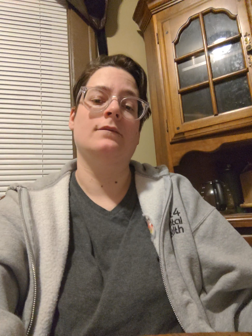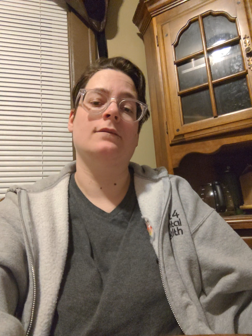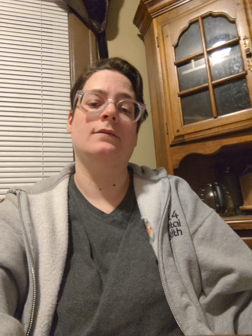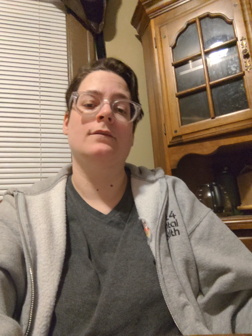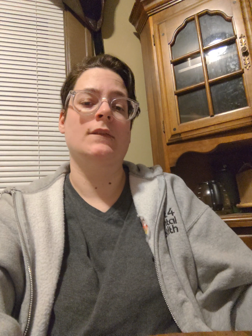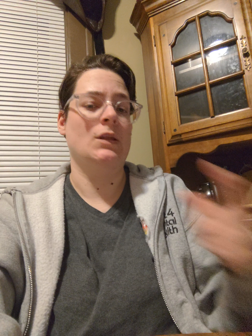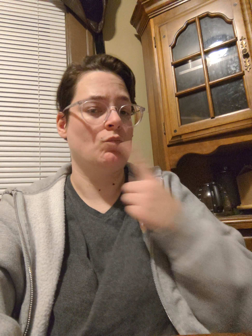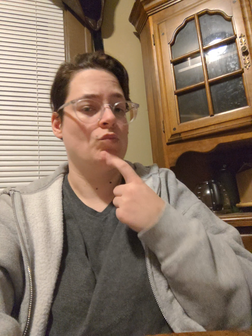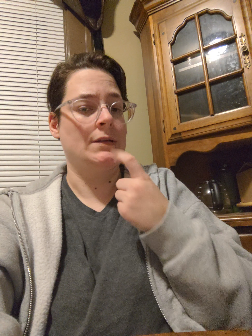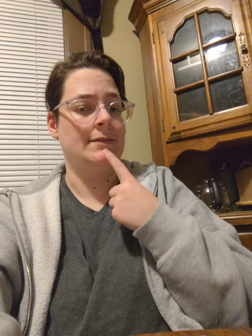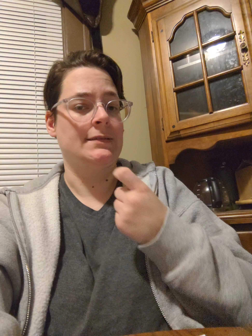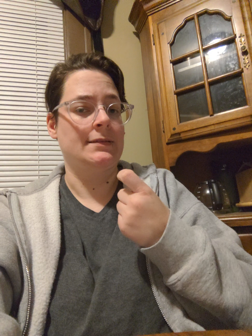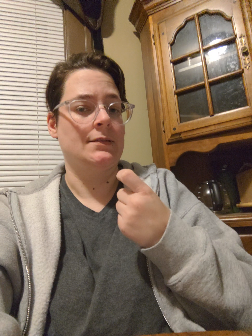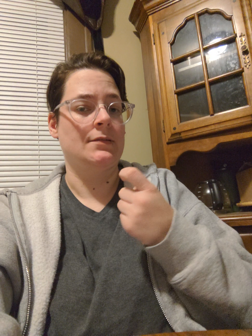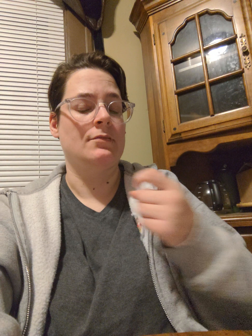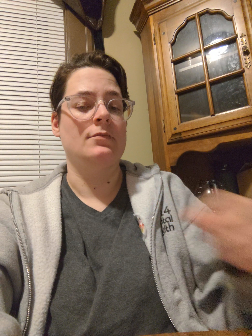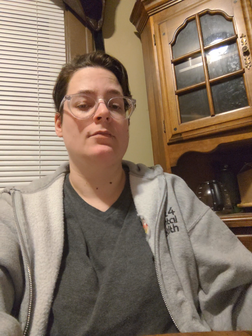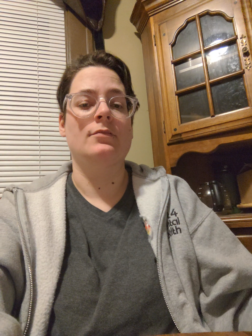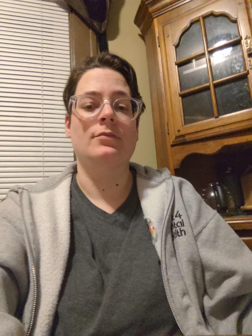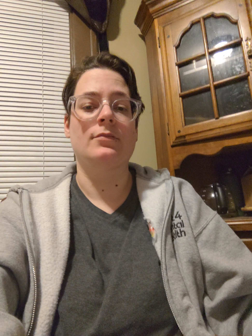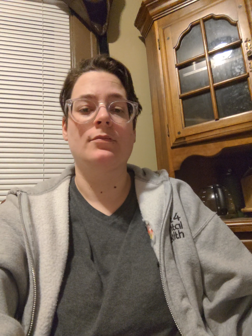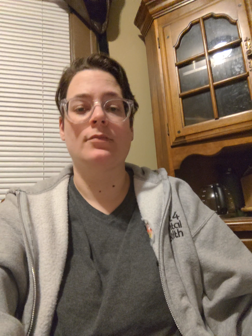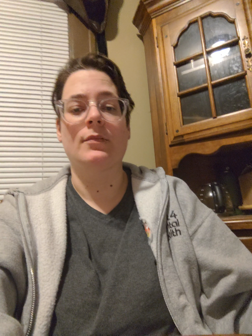red